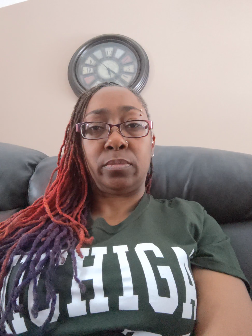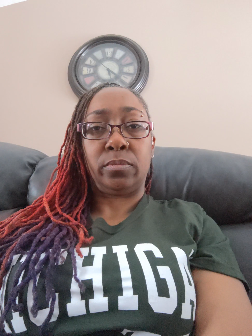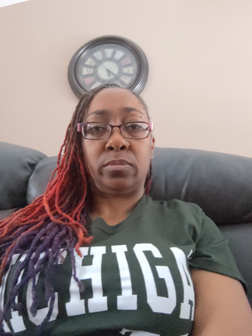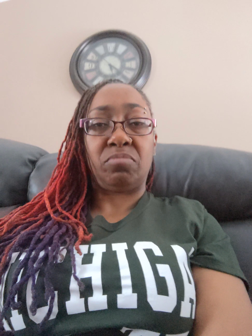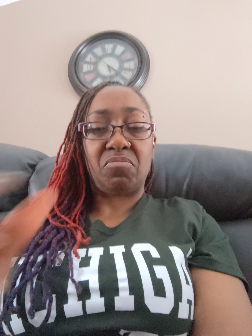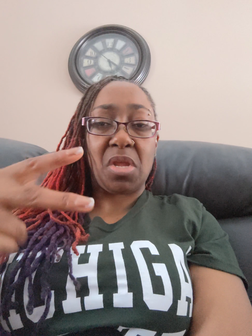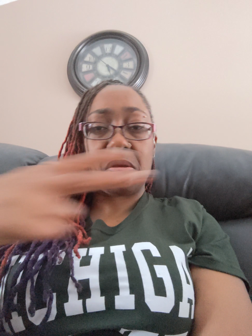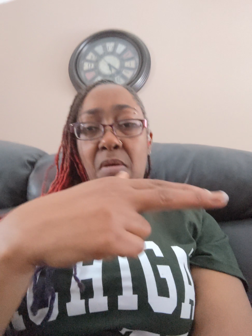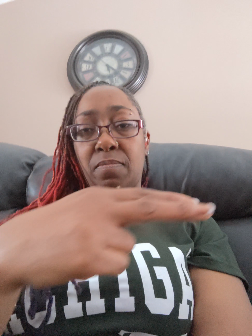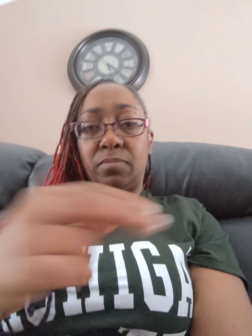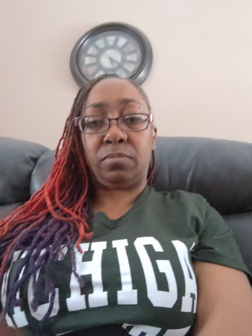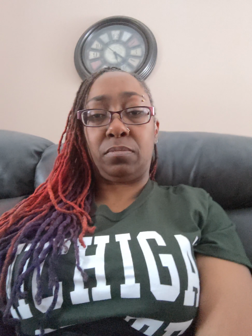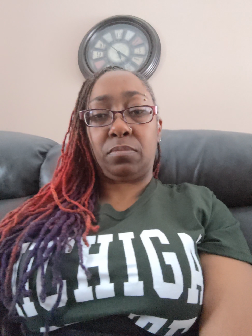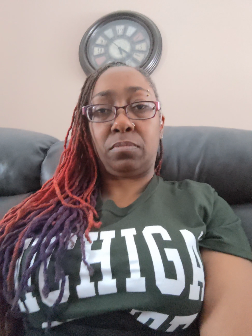cut